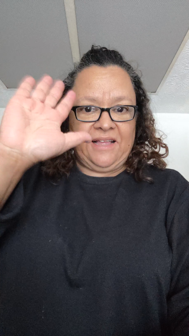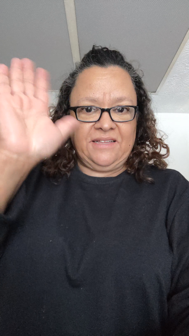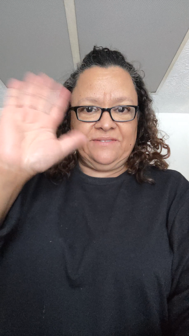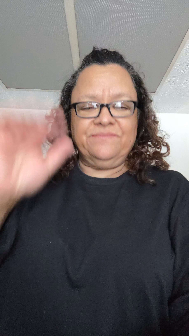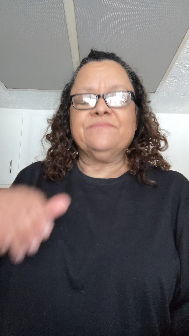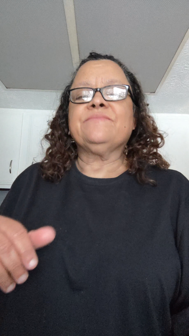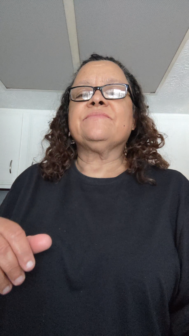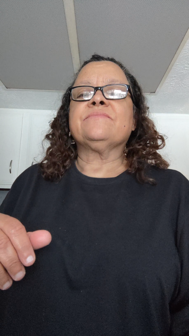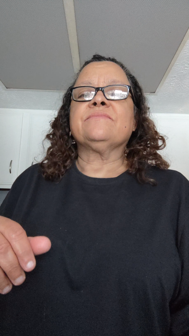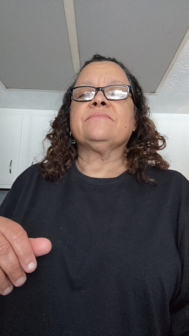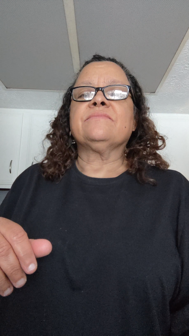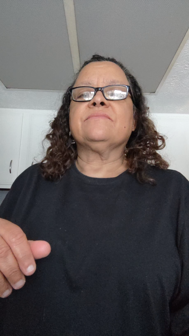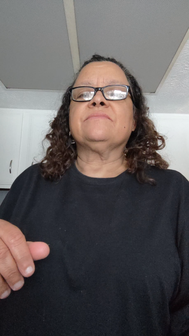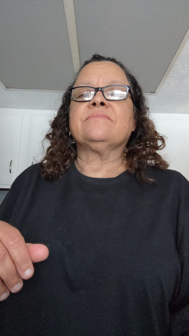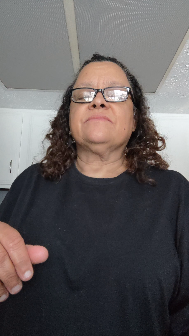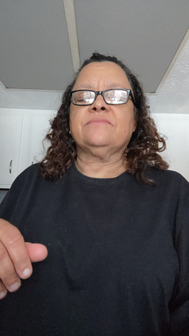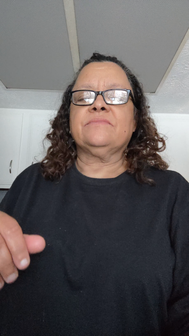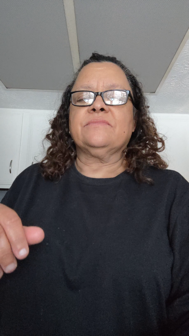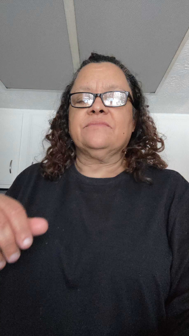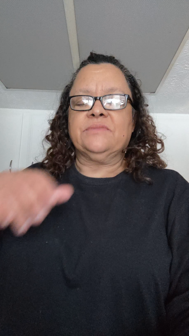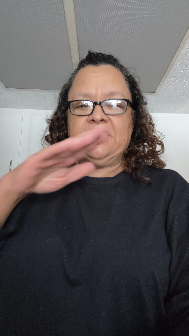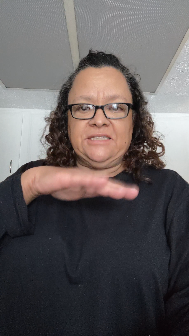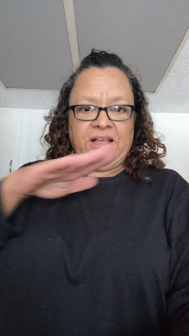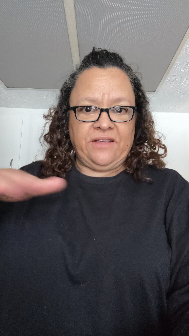children